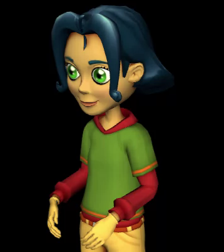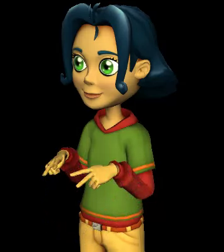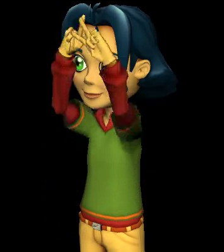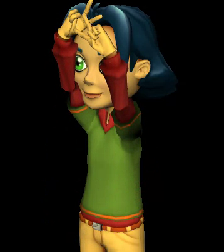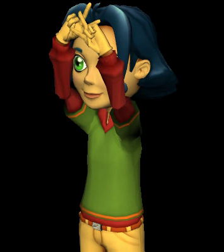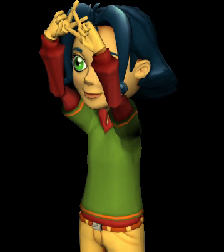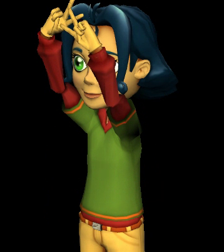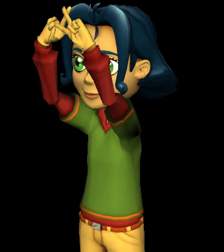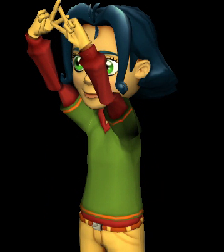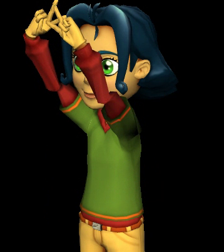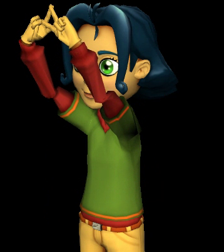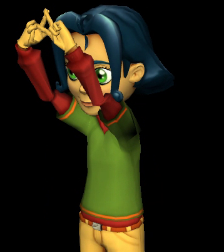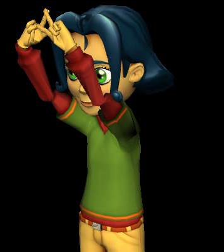نجمة